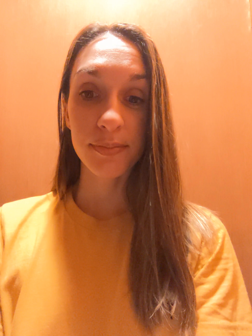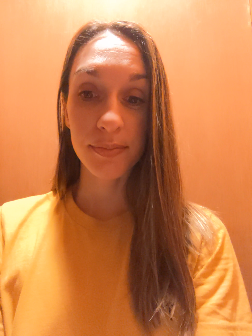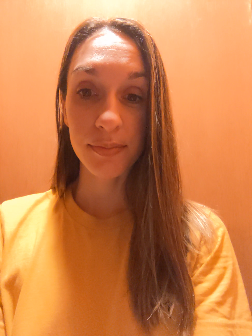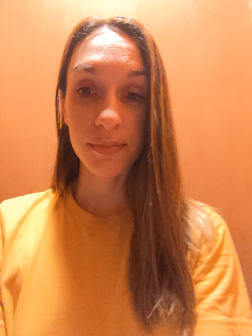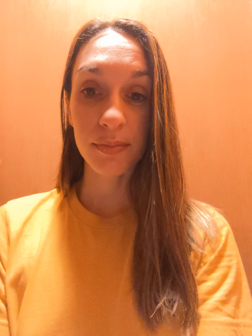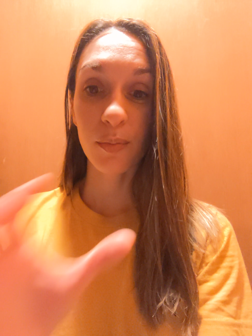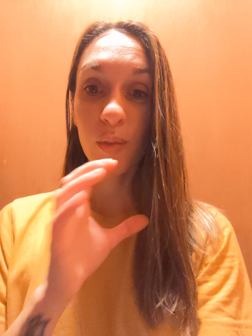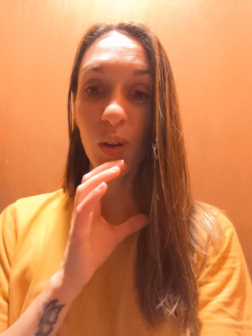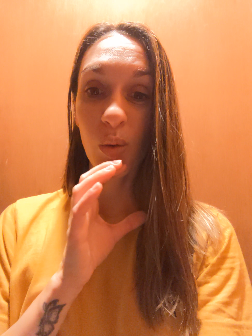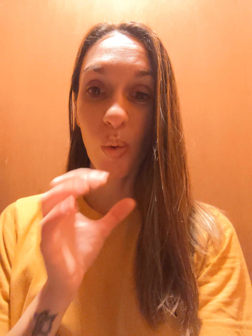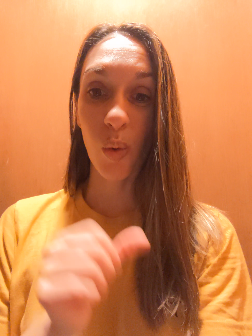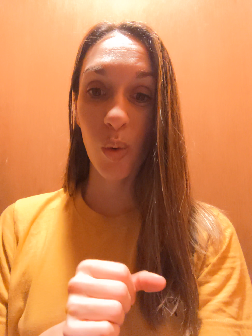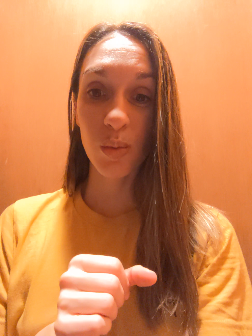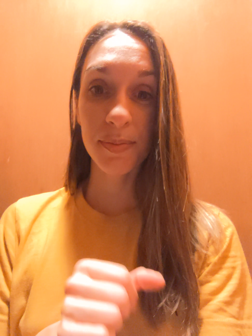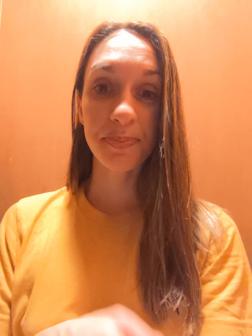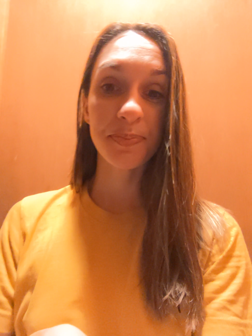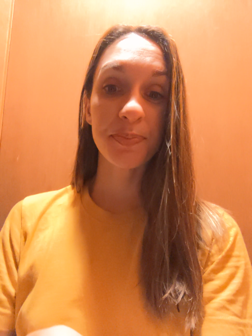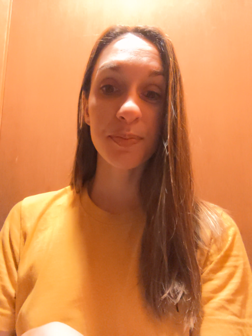old